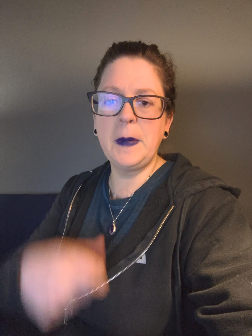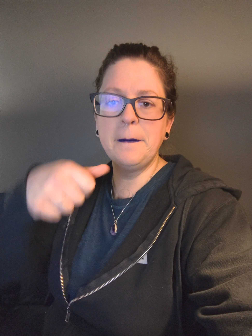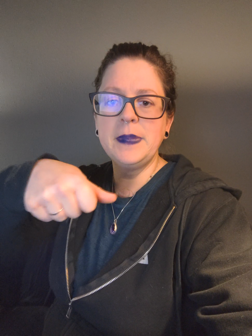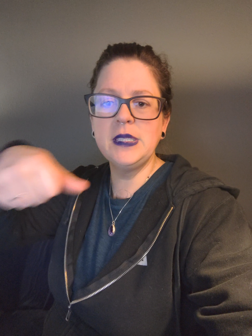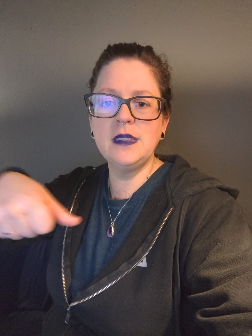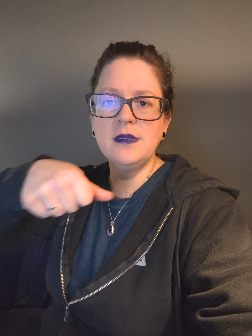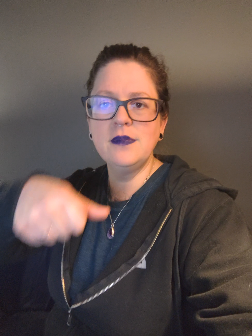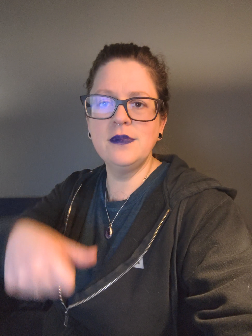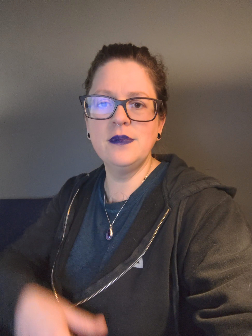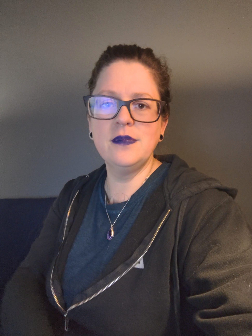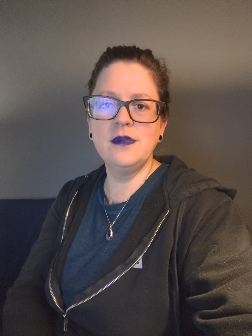puzzle